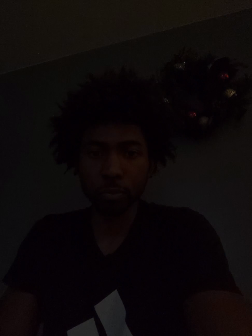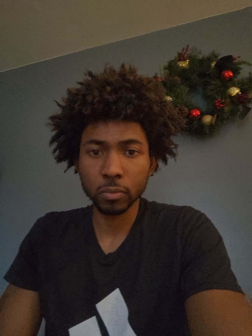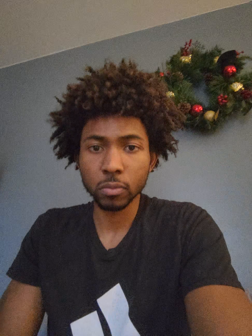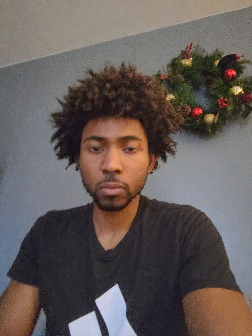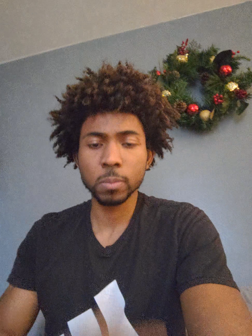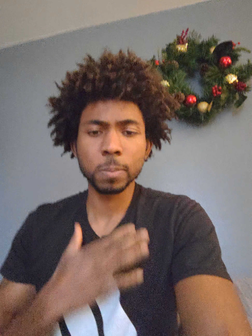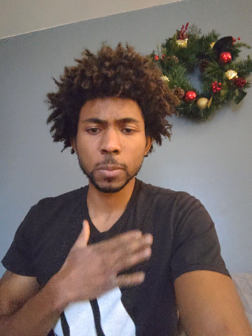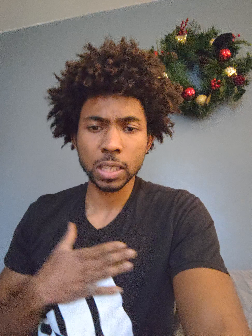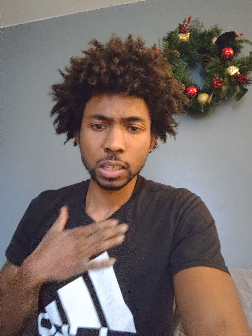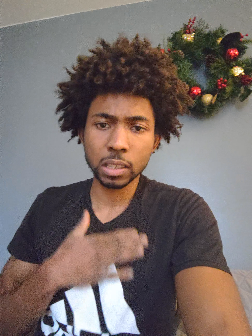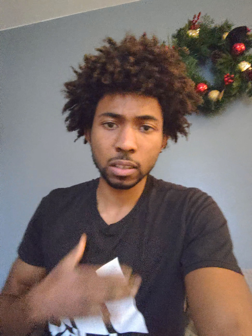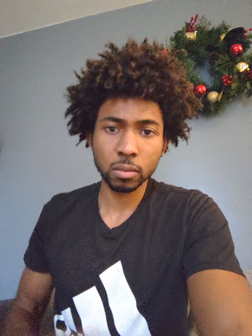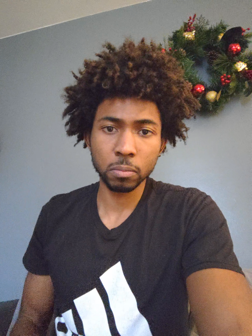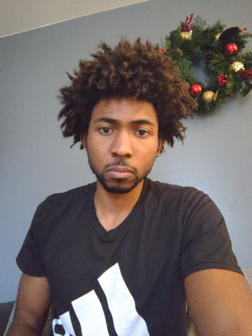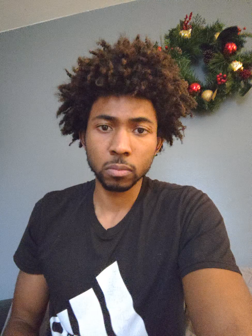please